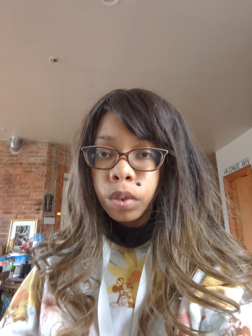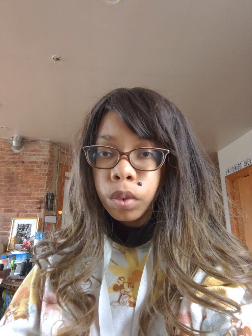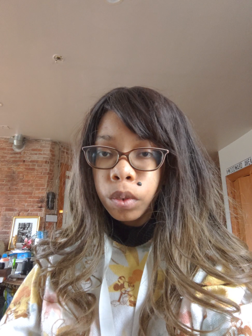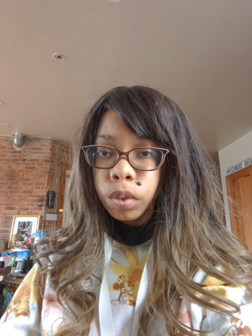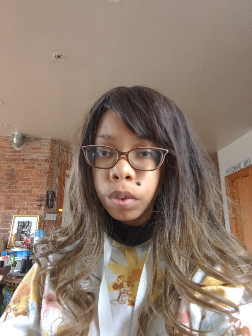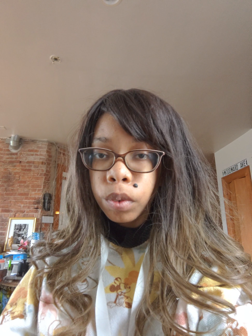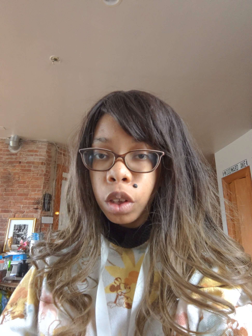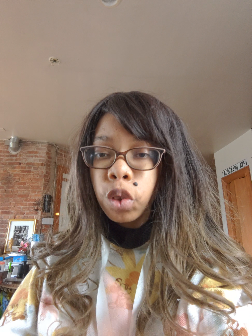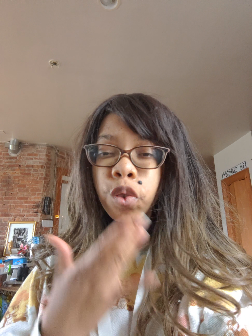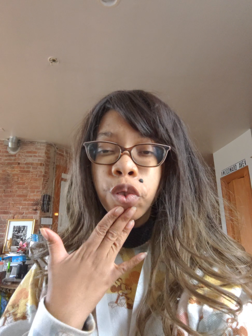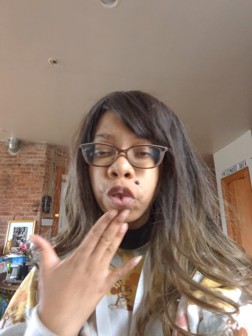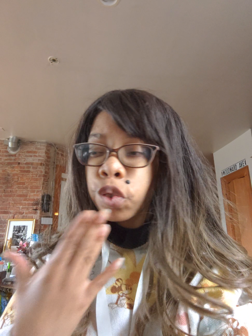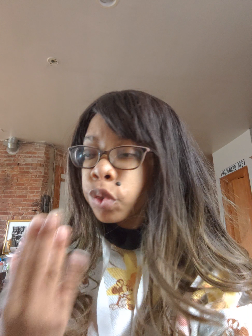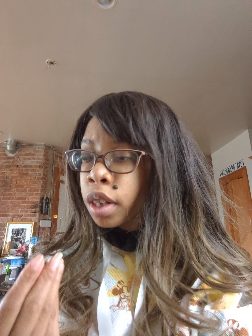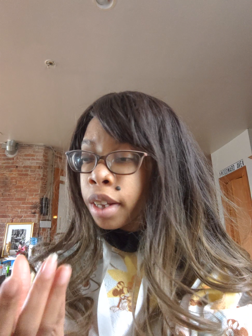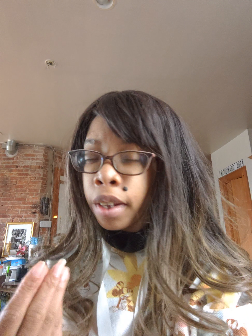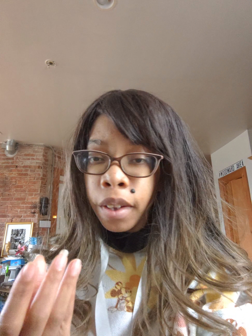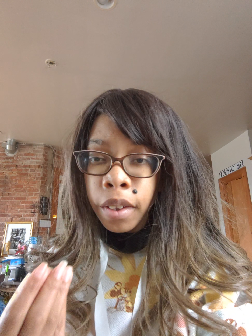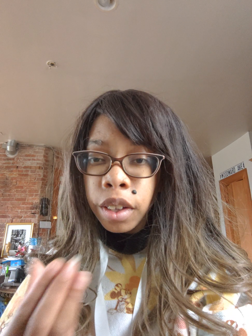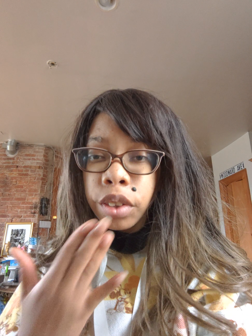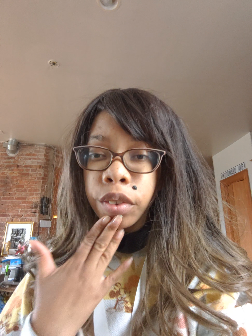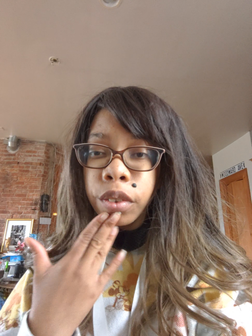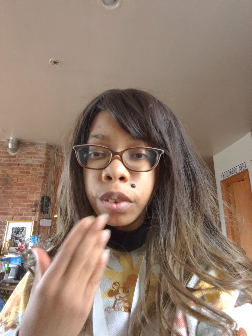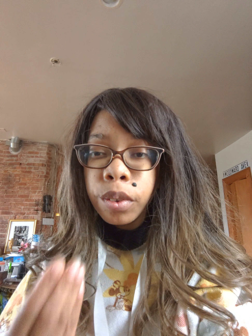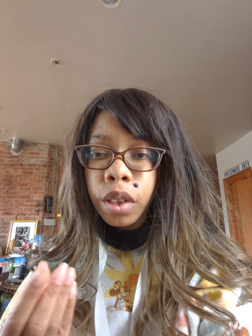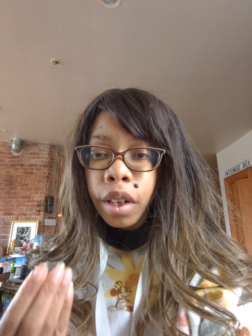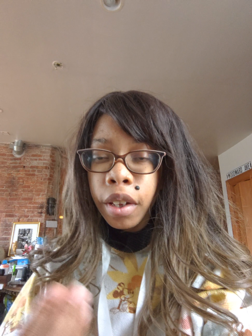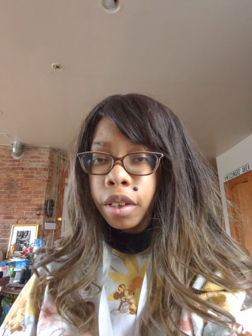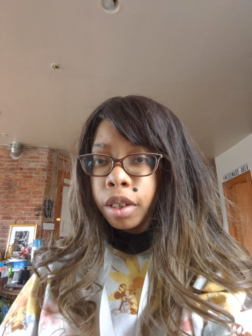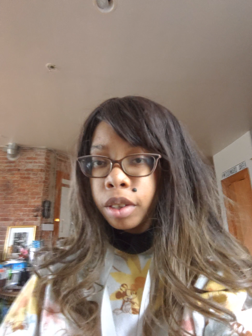wet